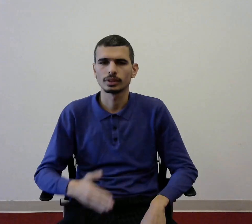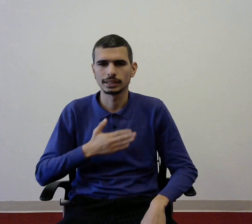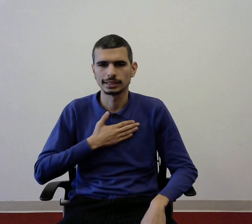mən